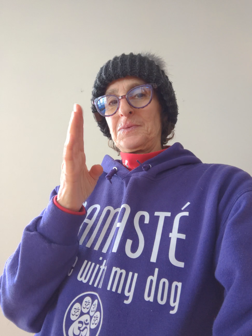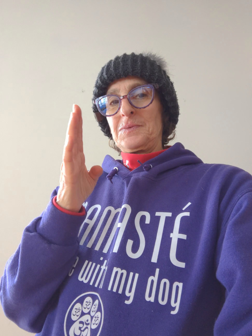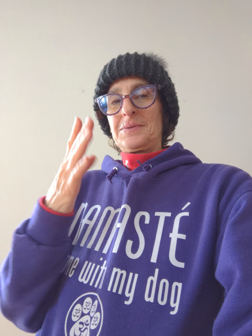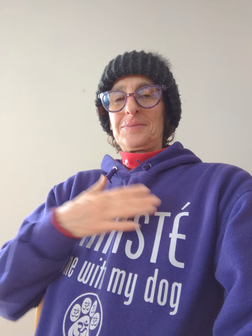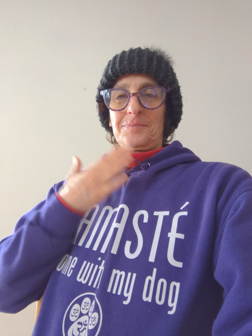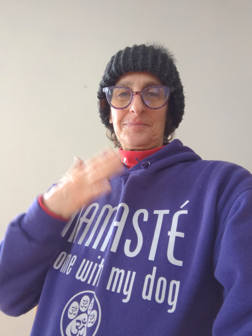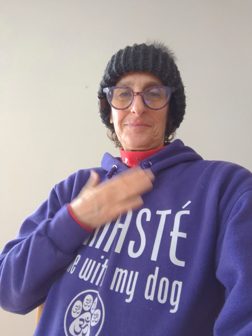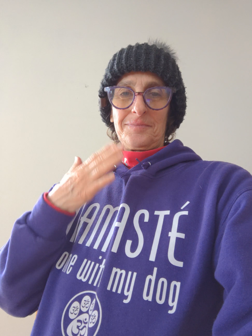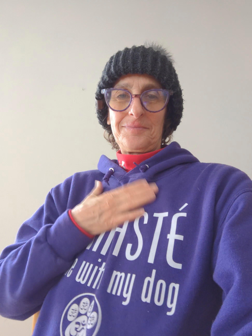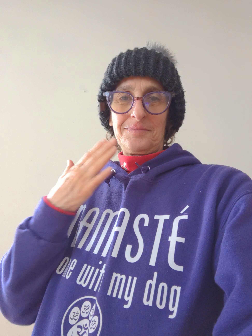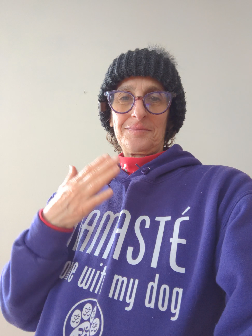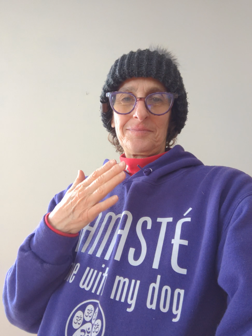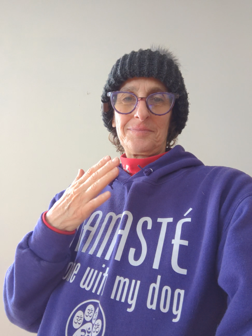happy